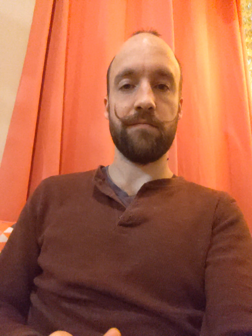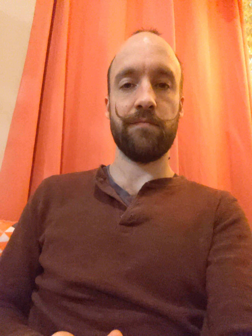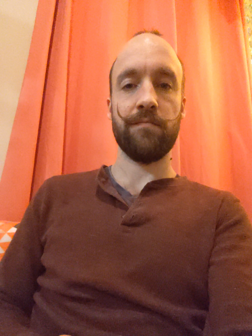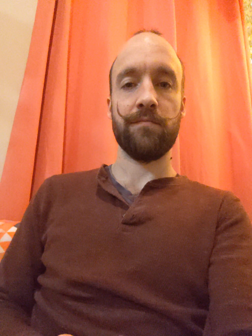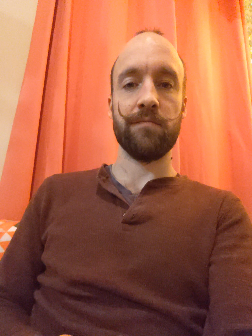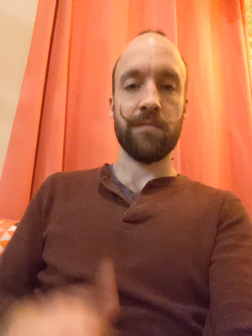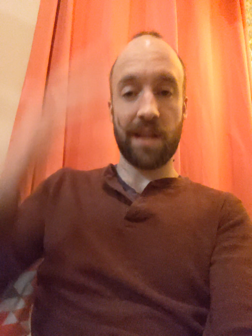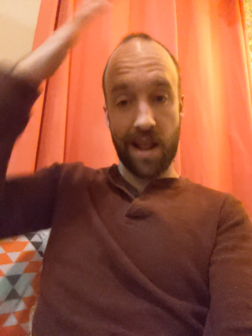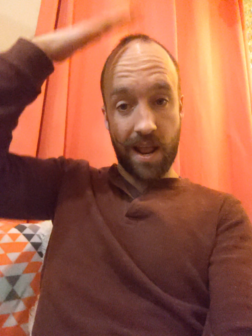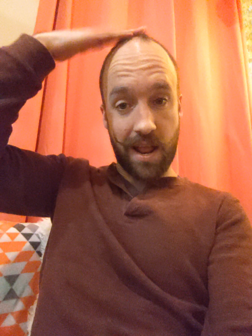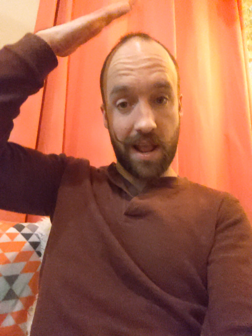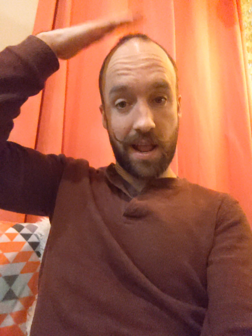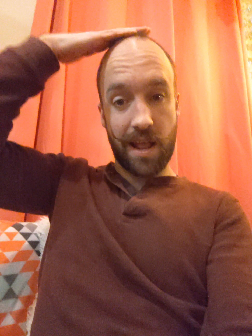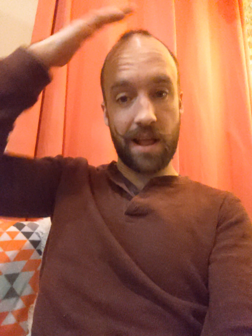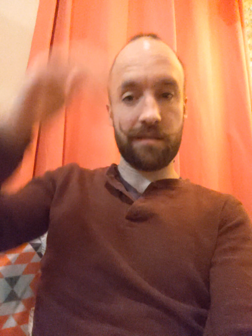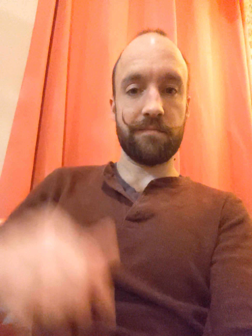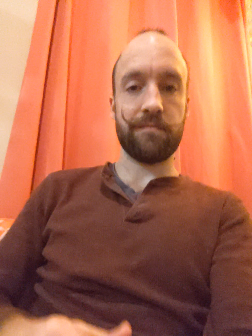hat